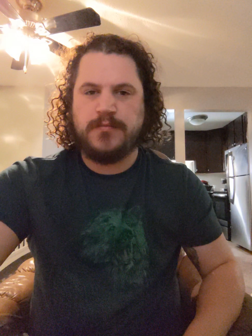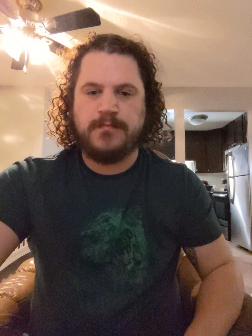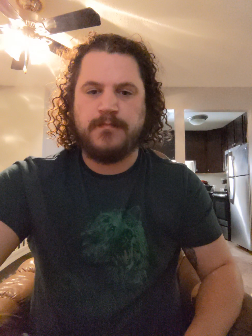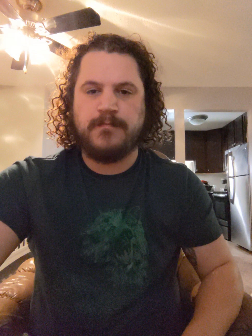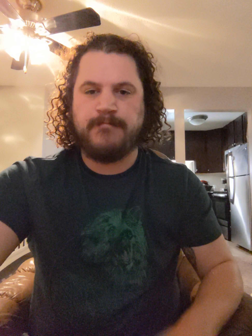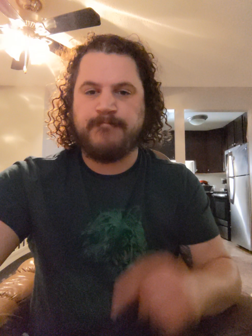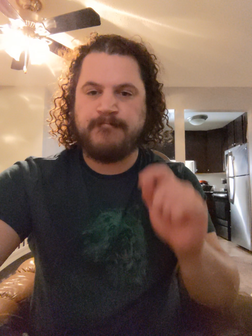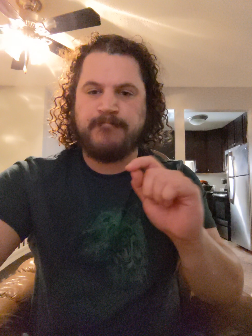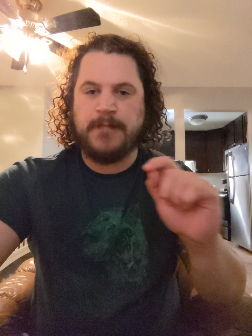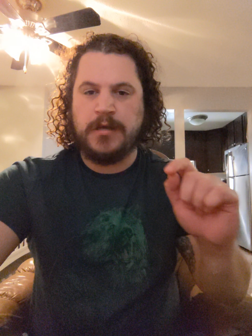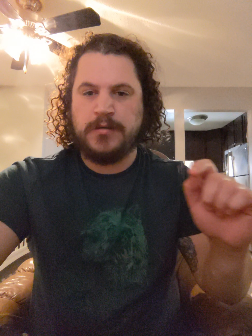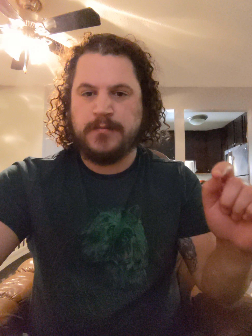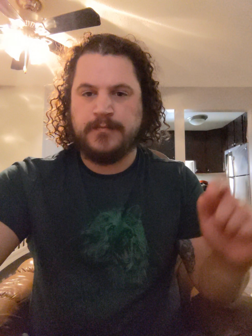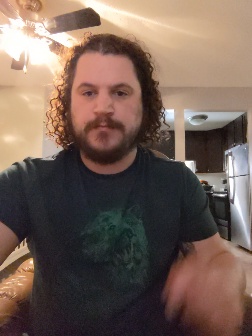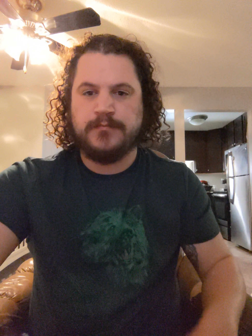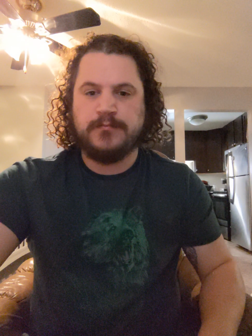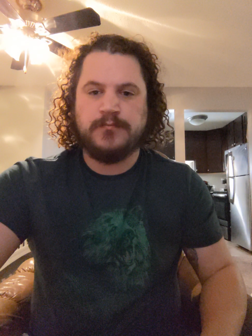pen